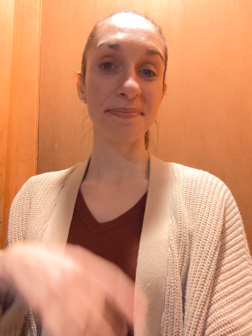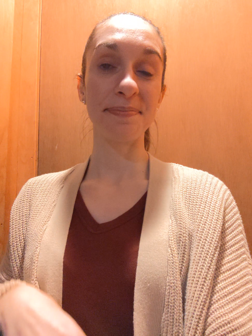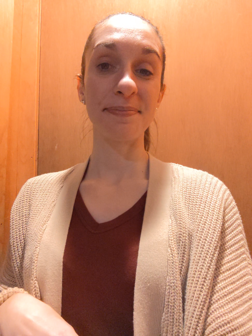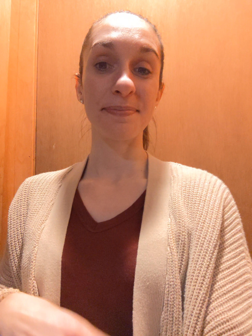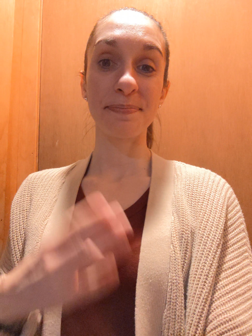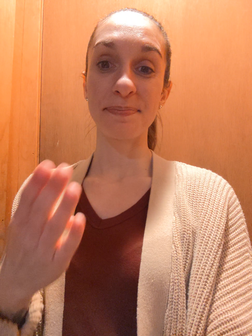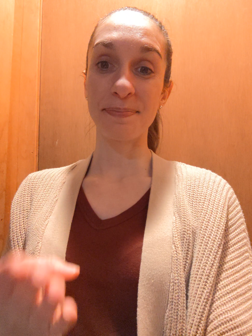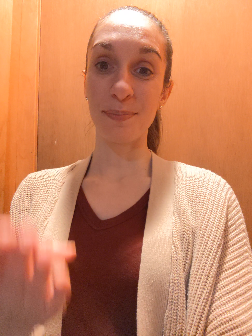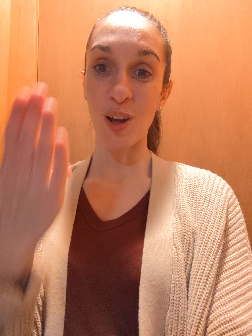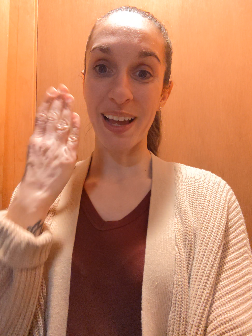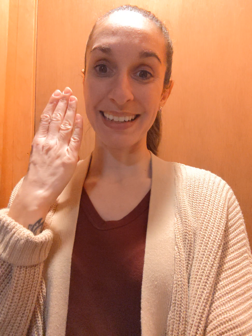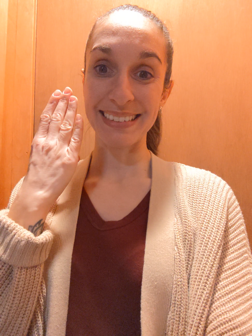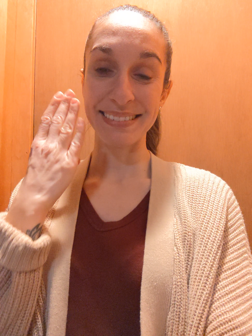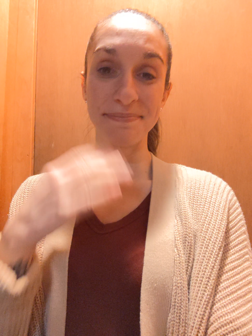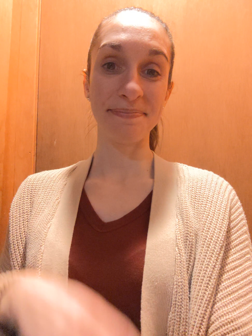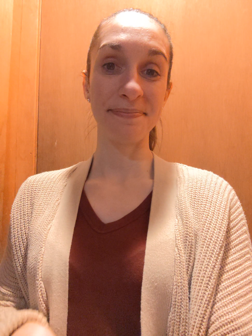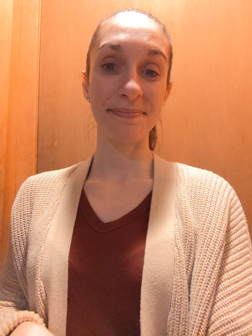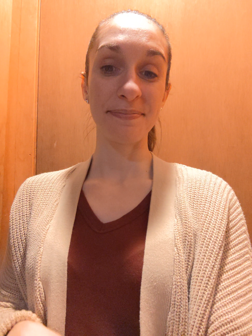morning